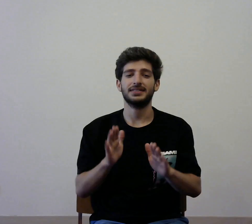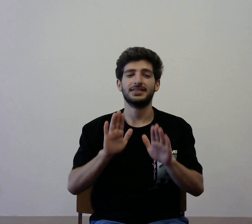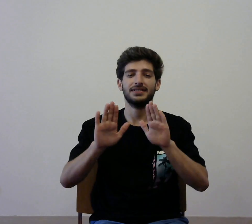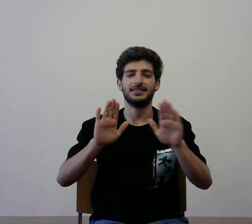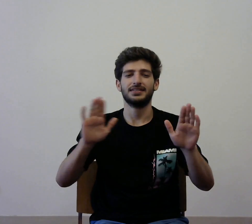sərgi